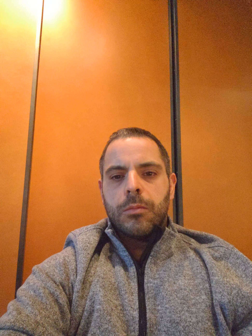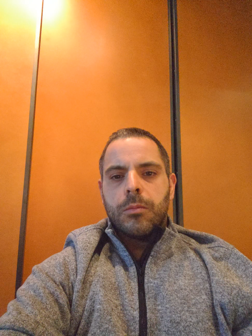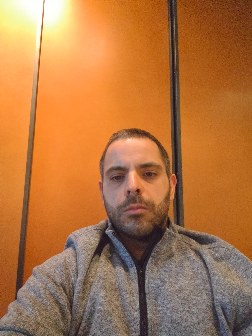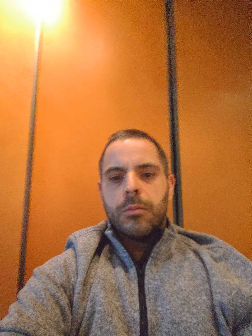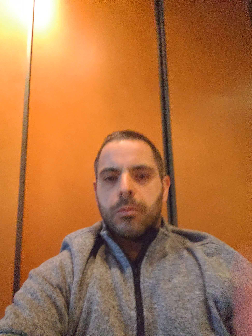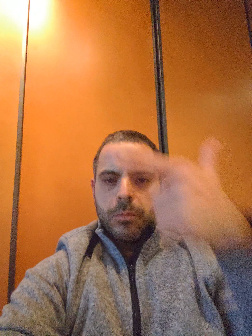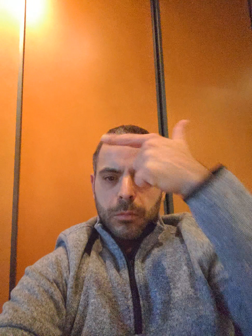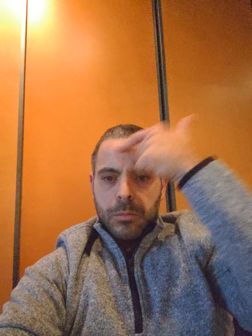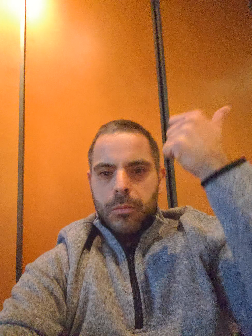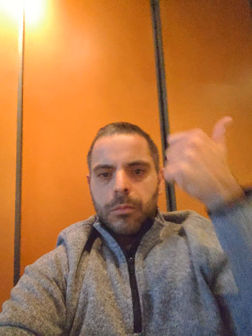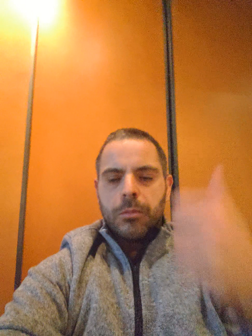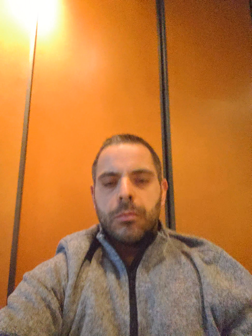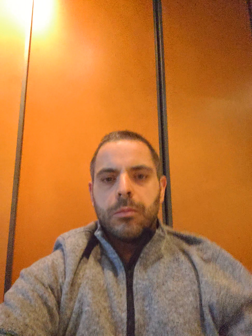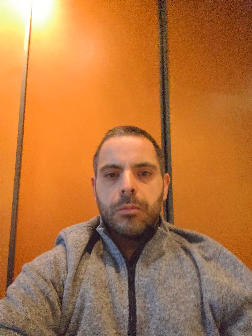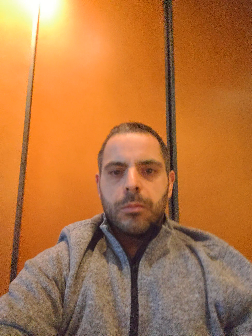because